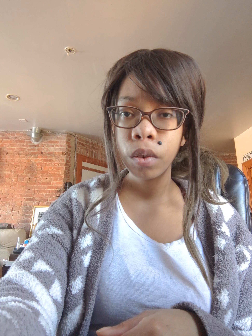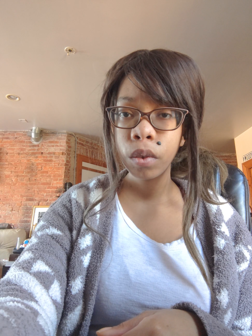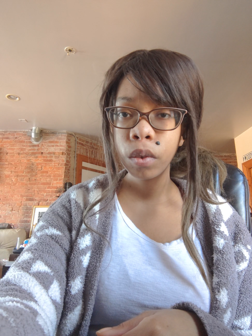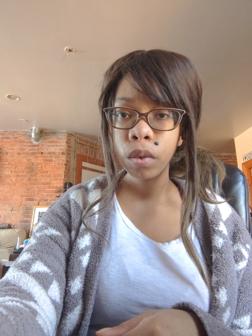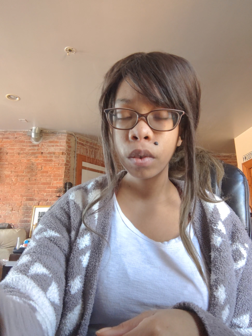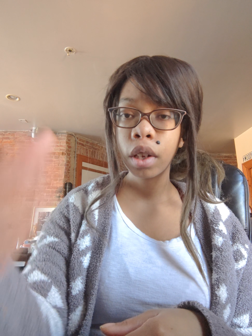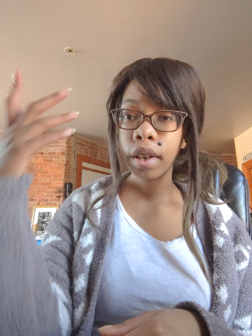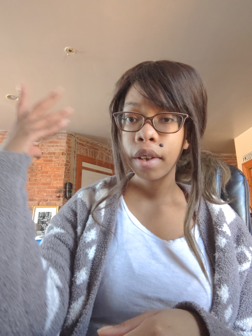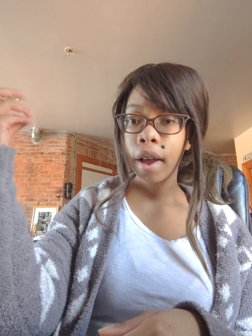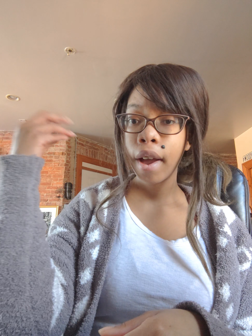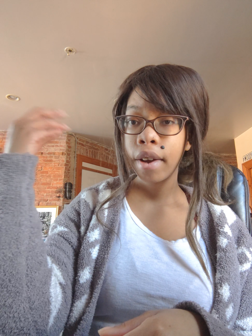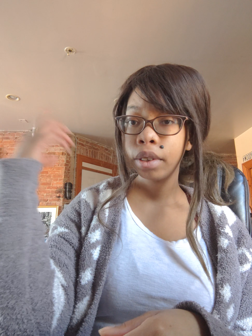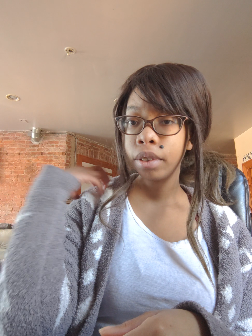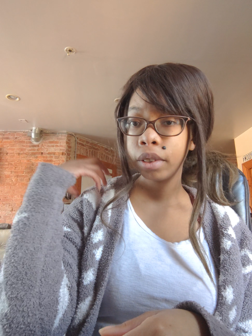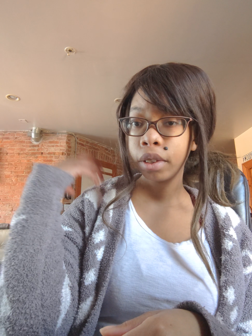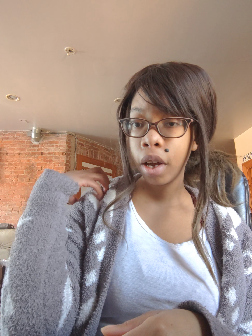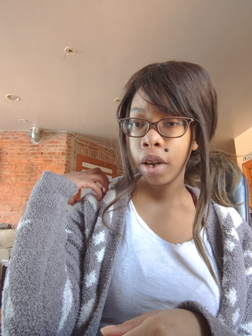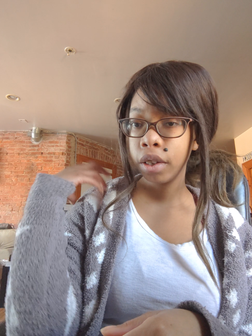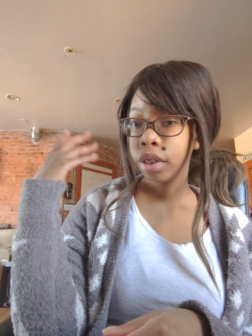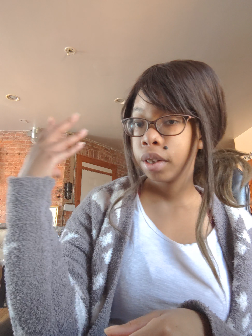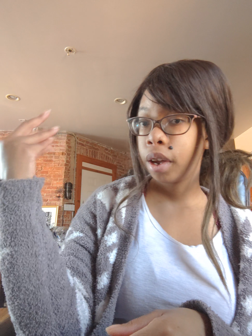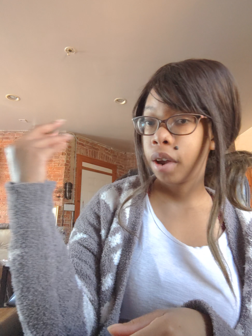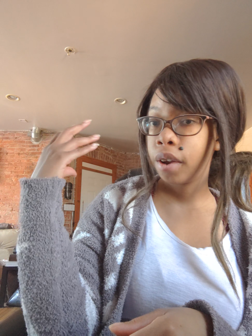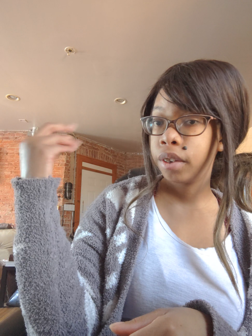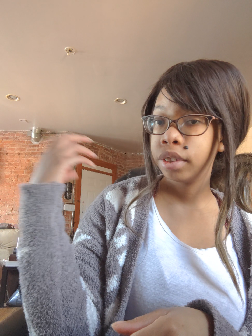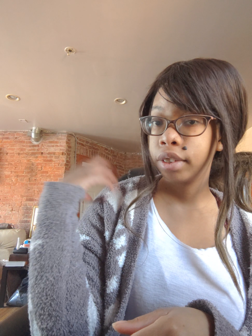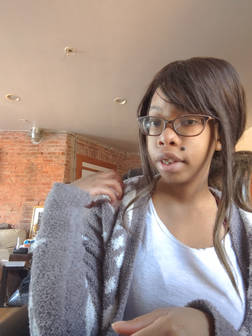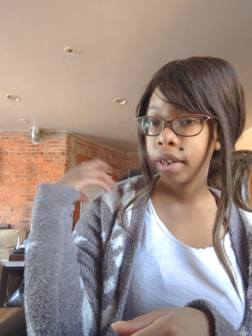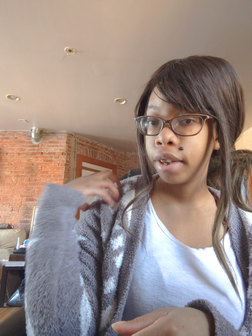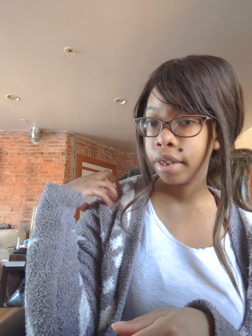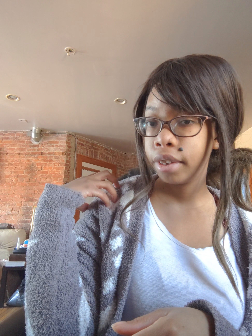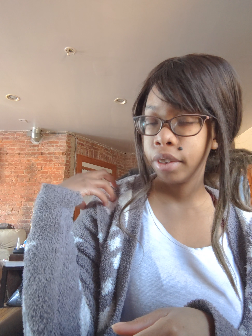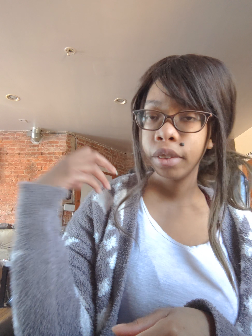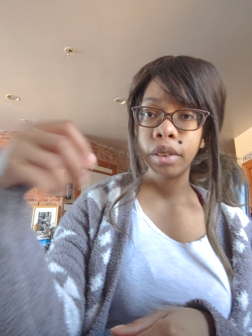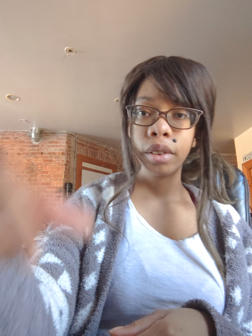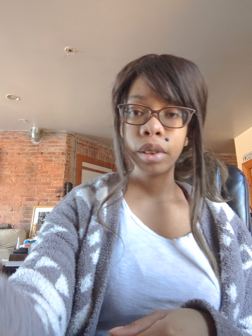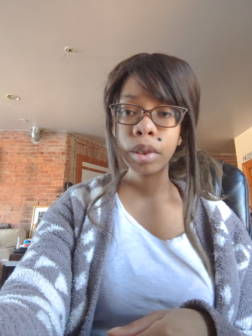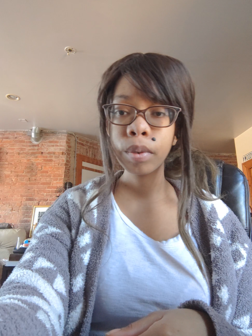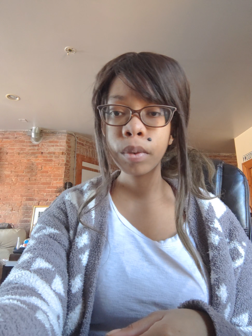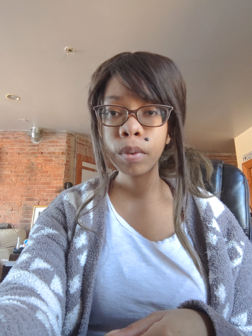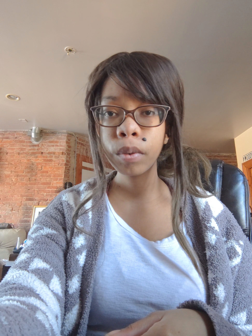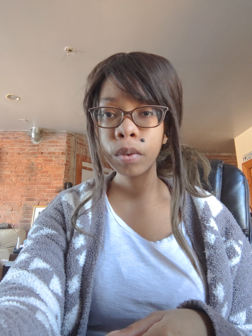outside